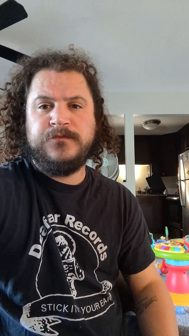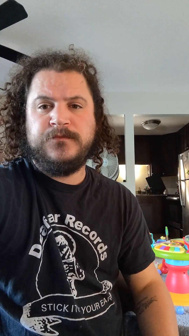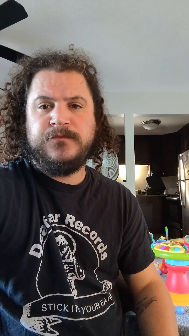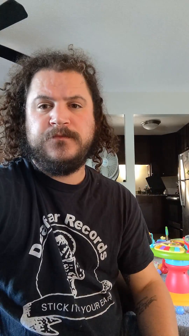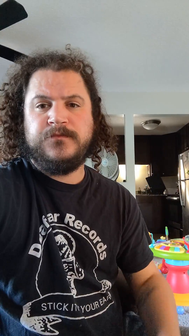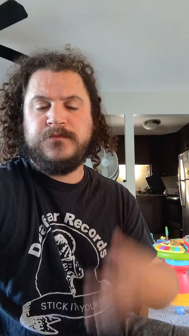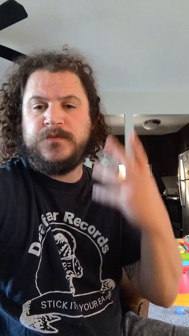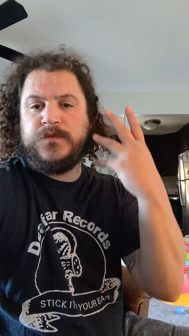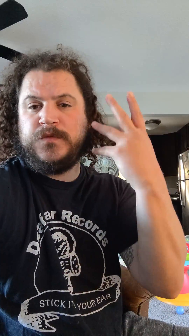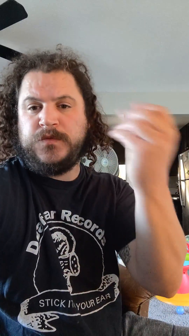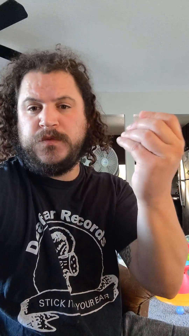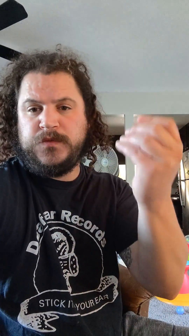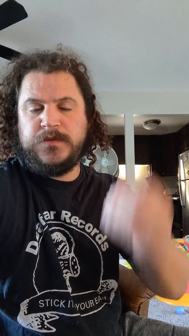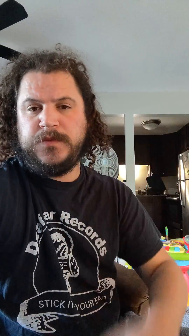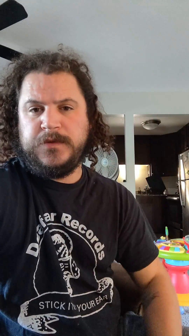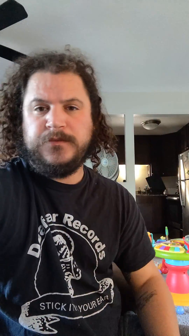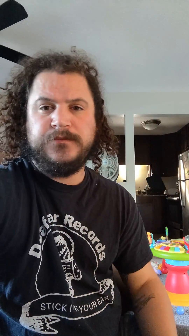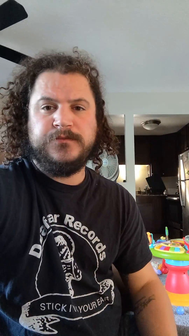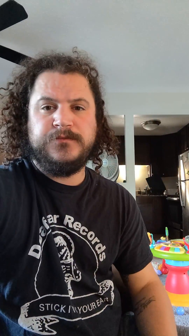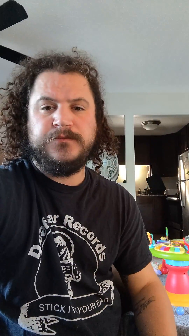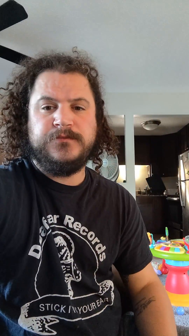going to